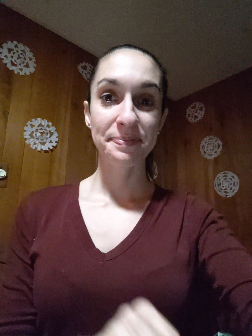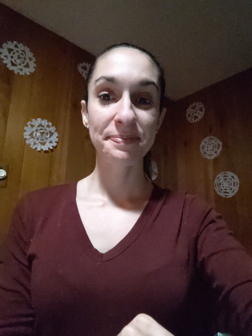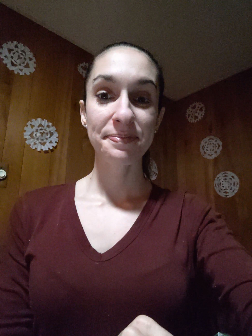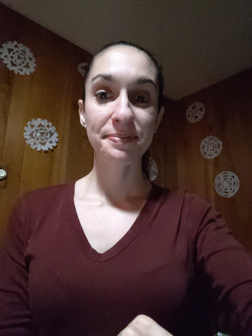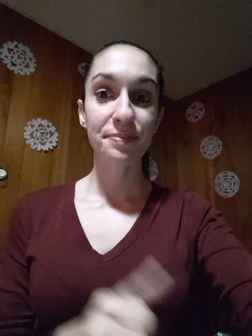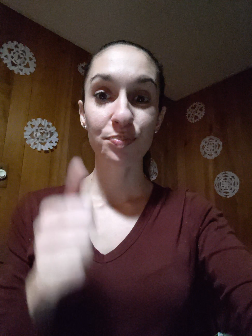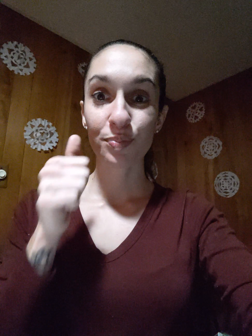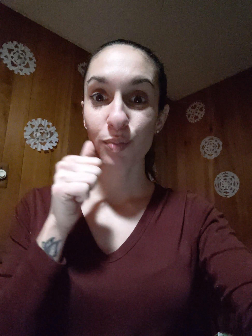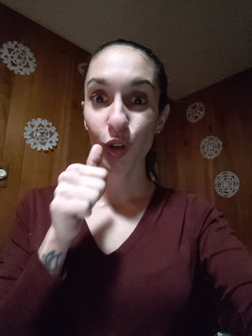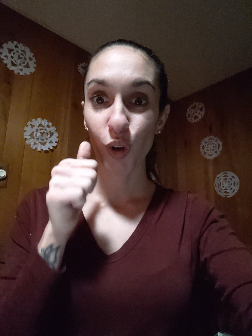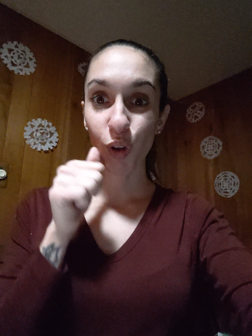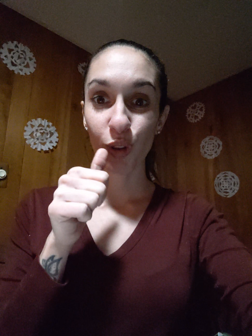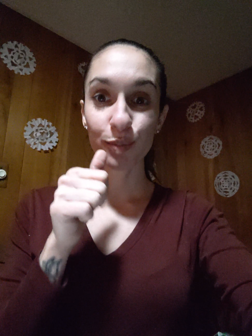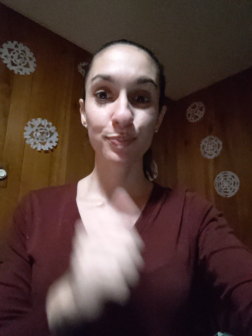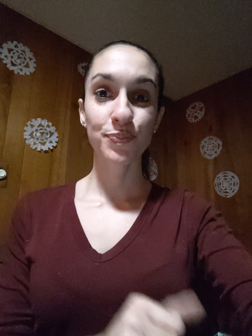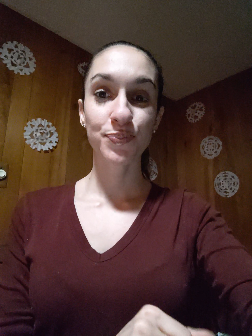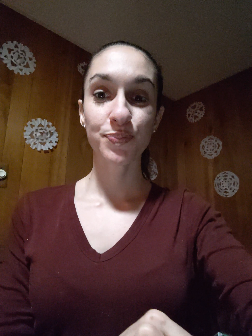girl